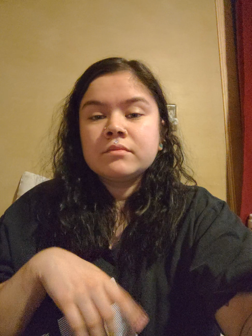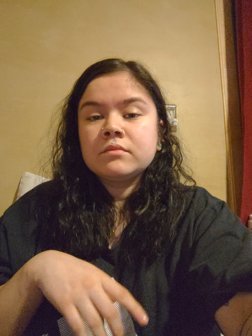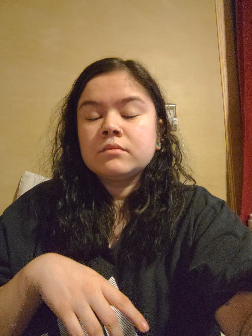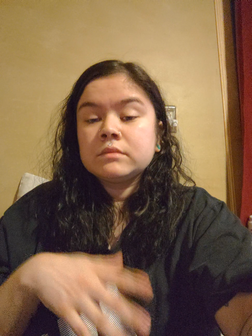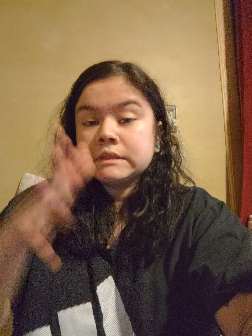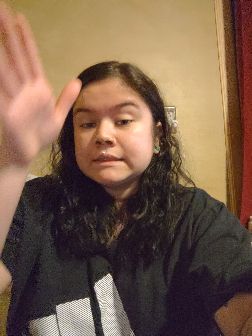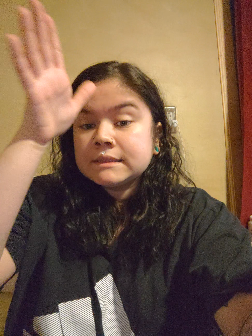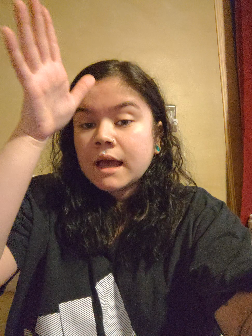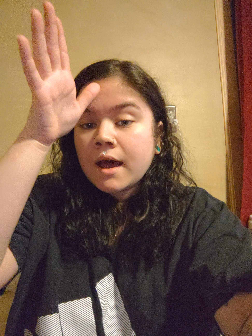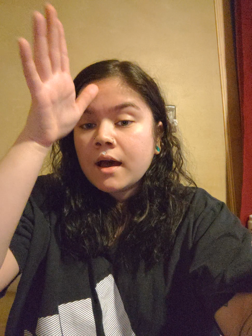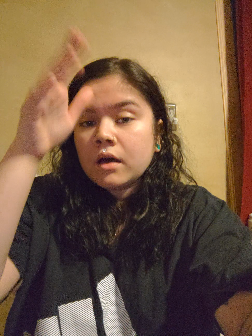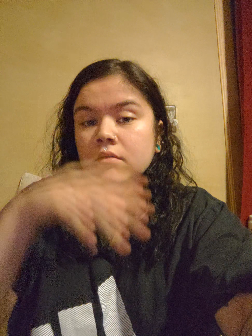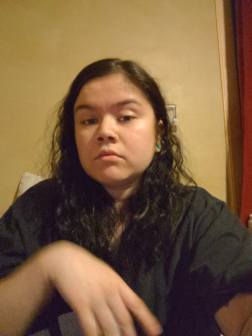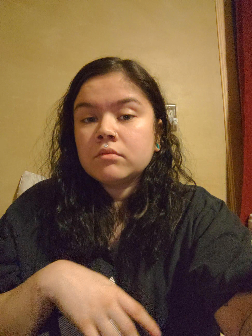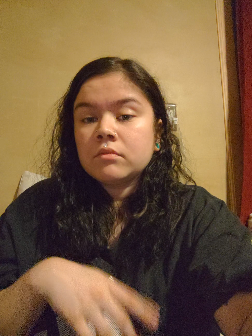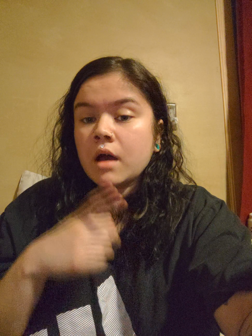dad